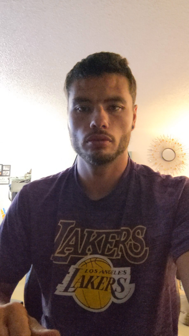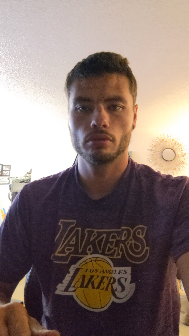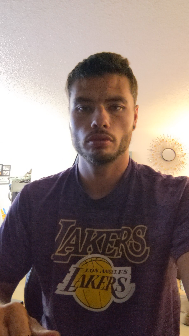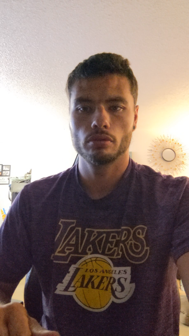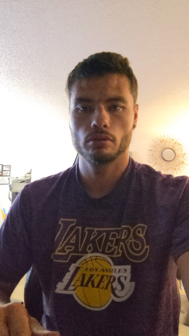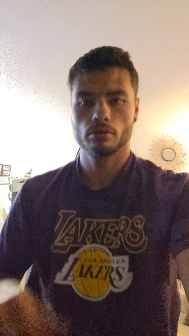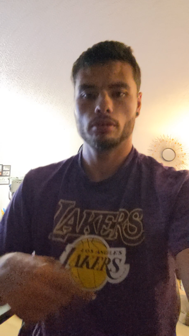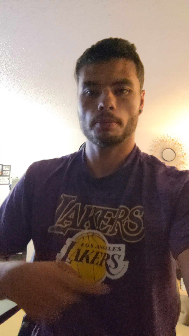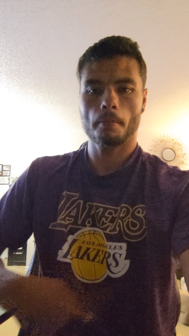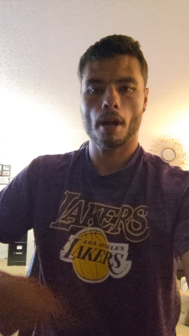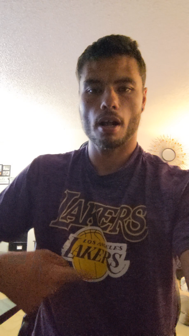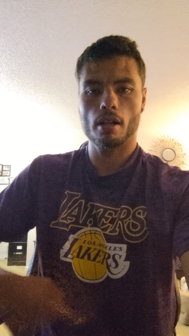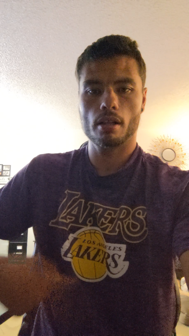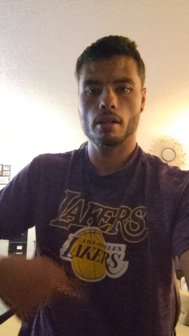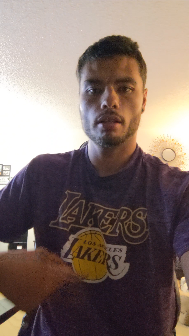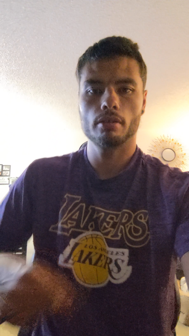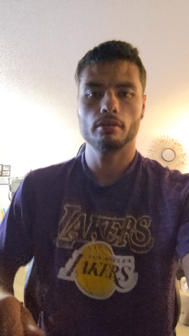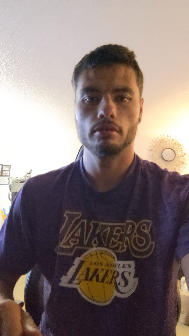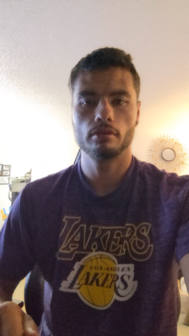belly button